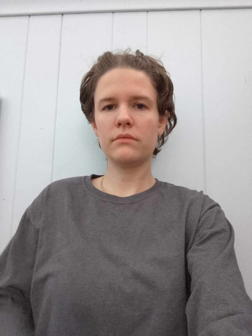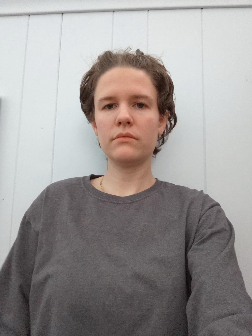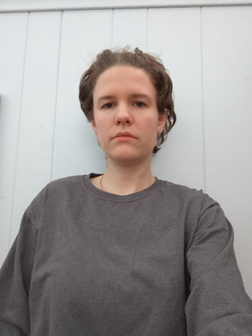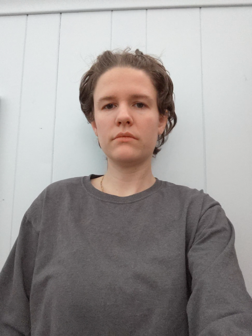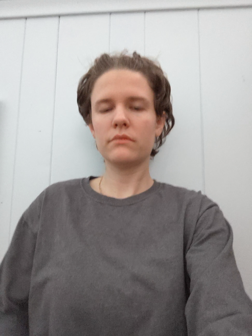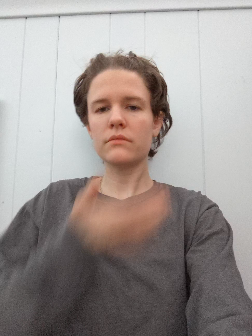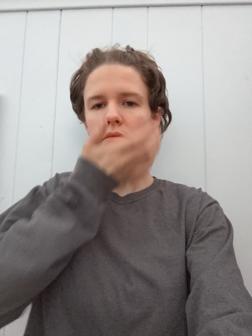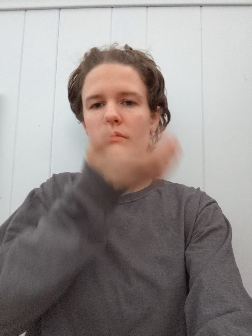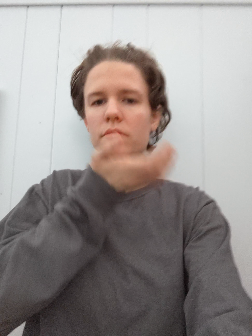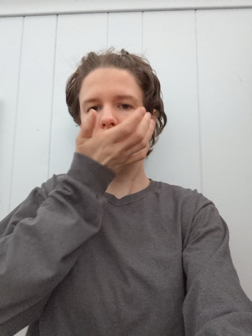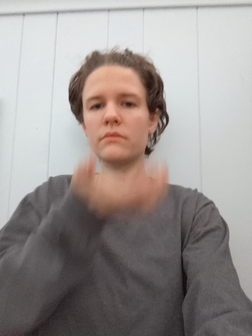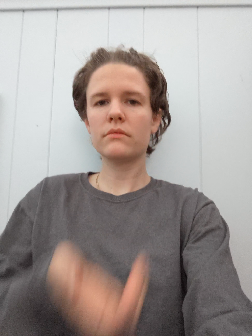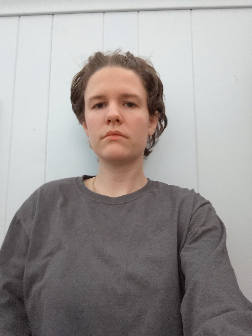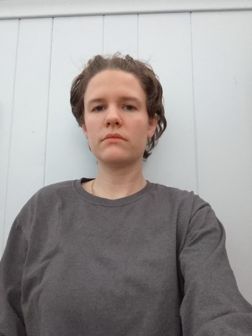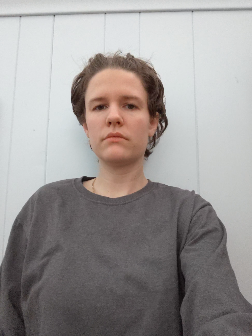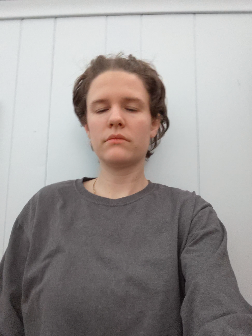grass